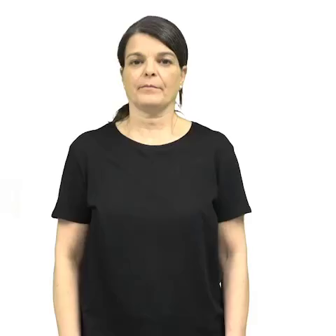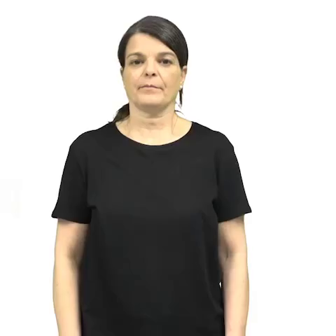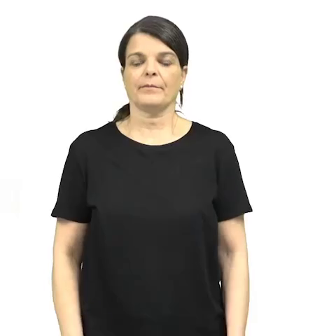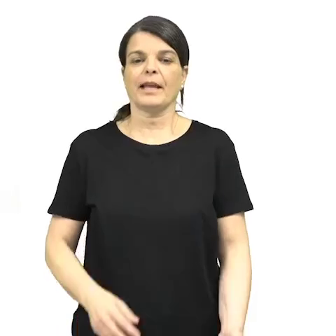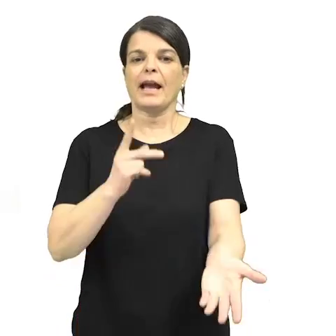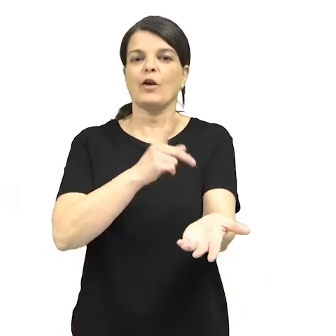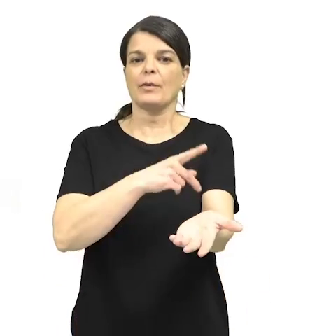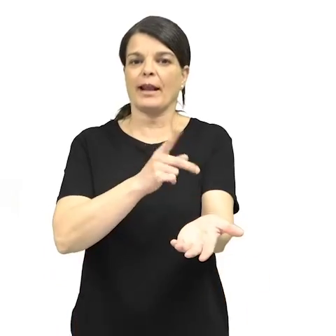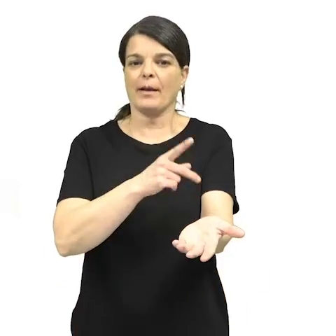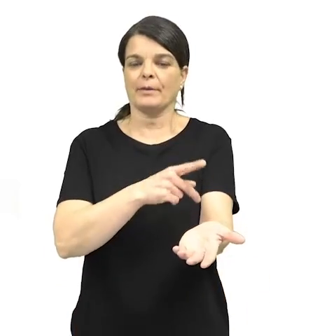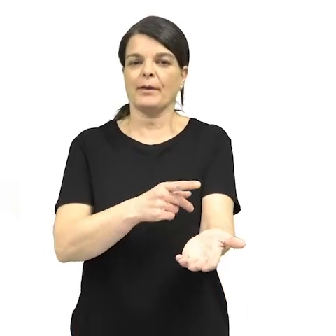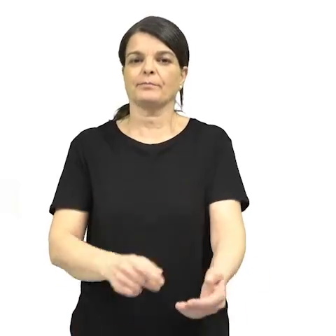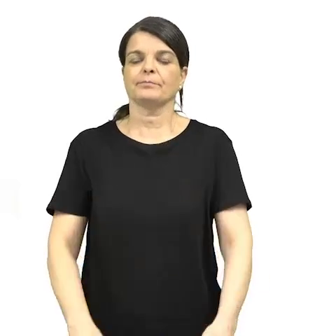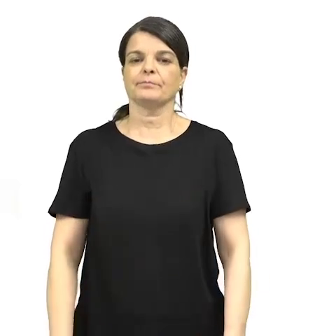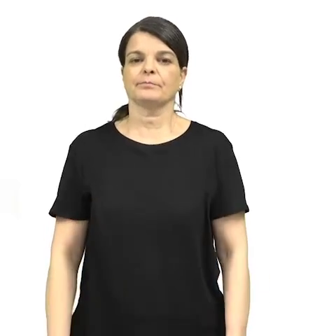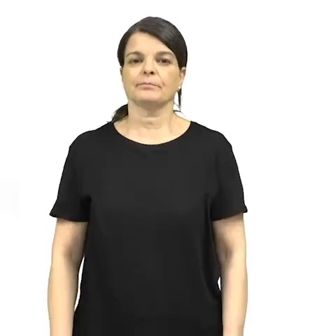quimioterapia